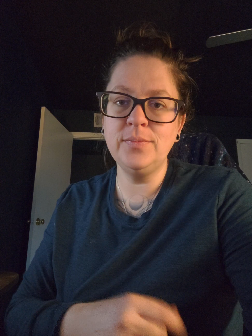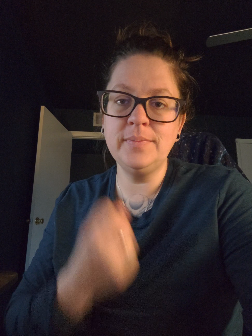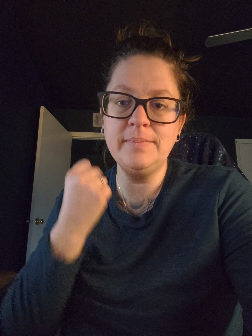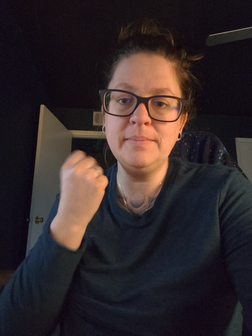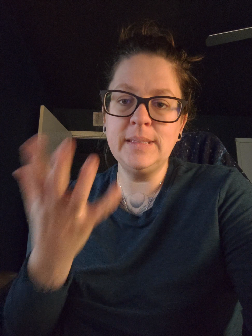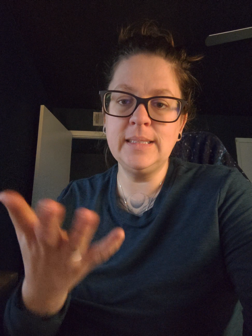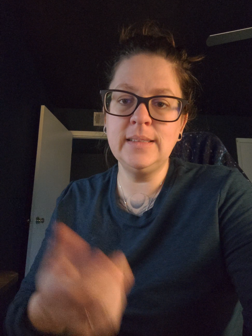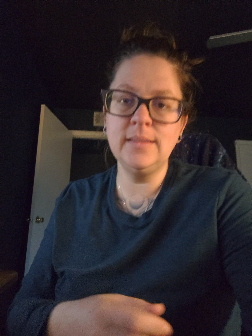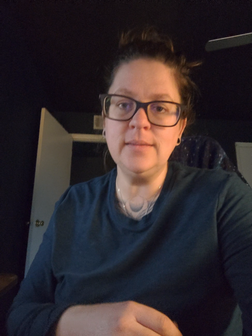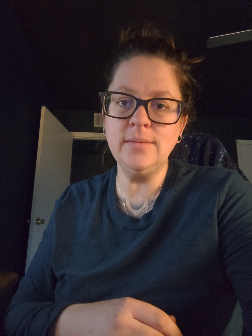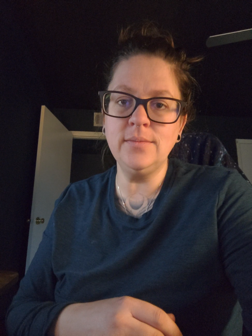many